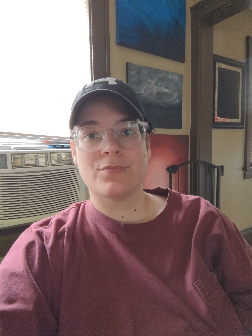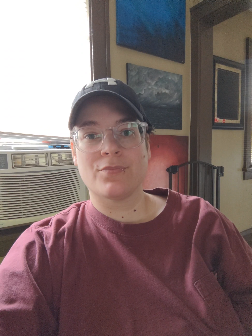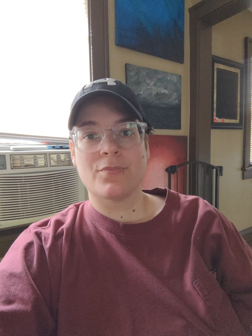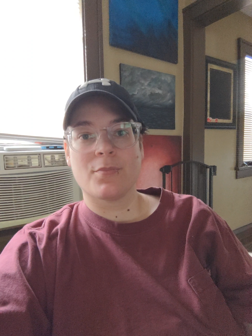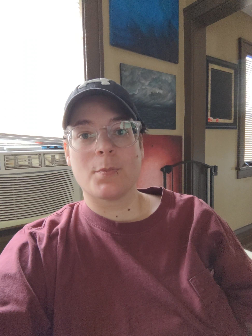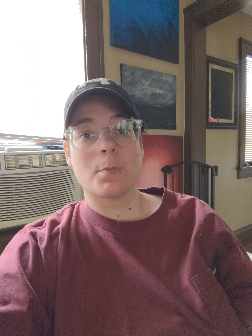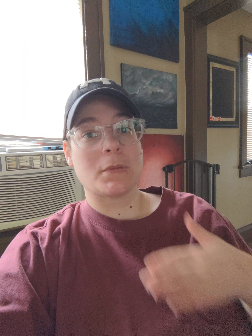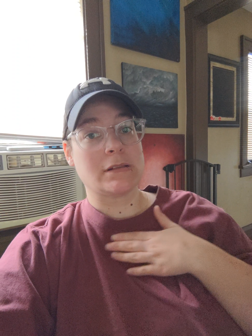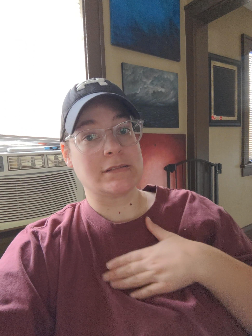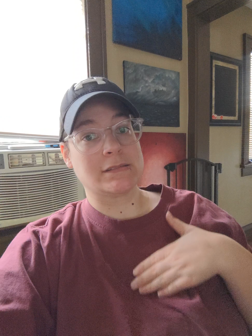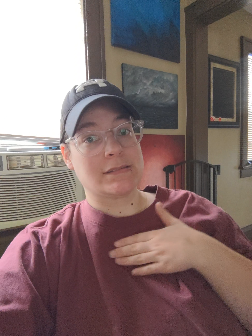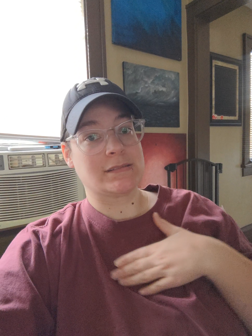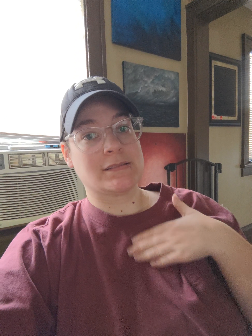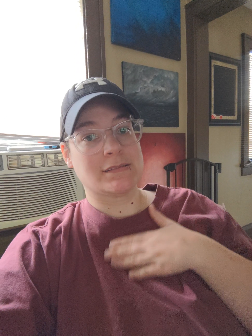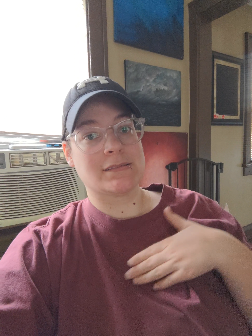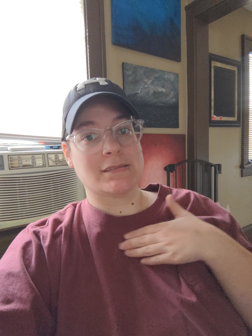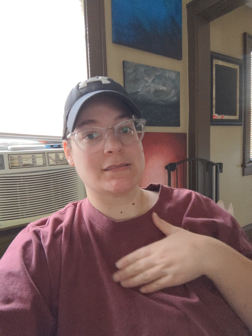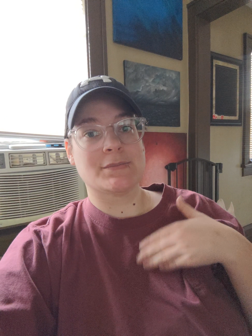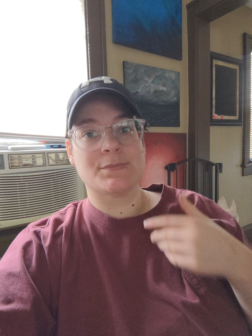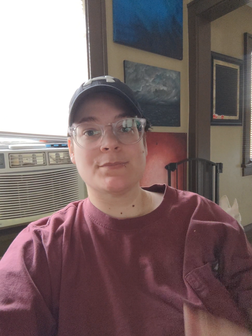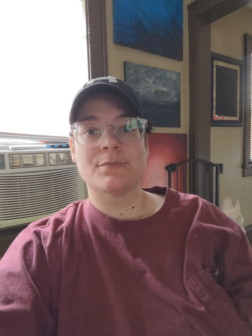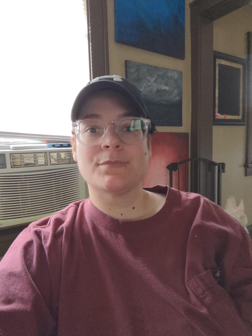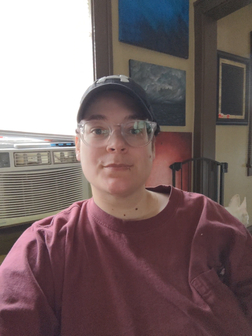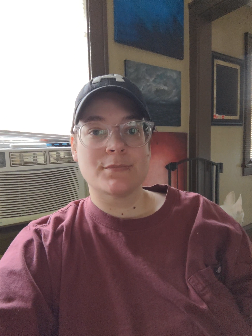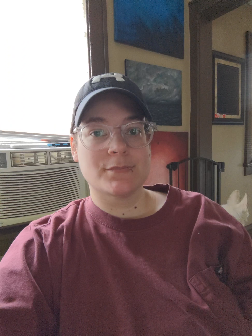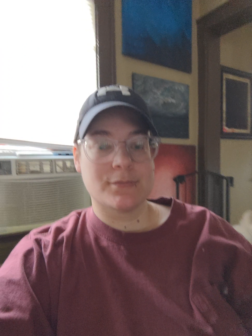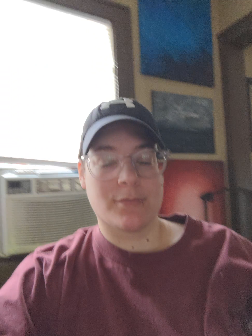please